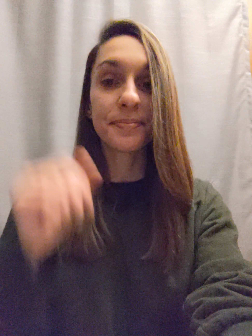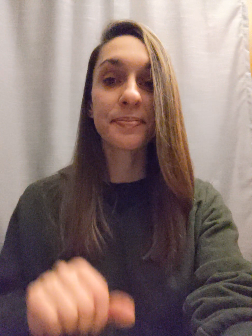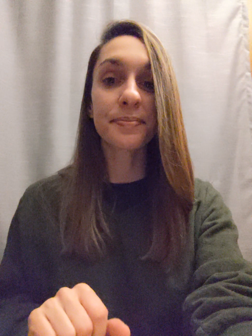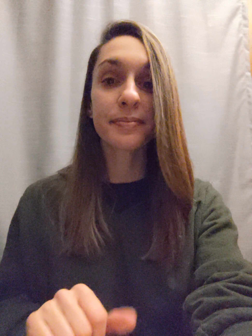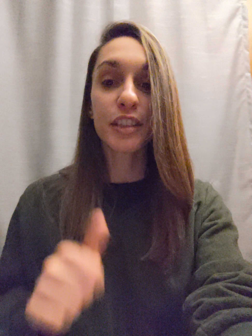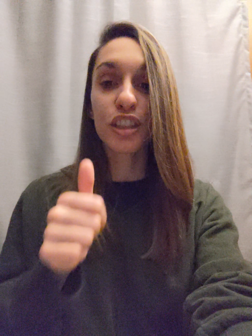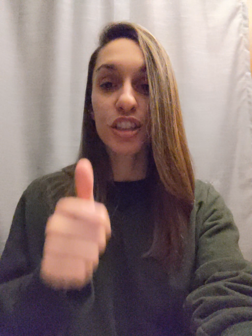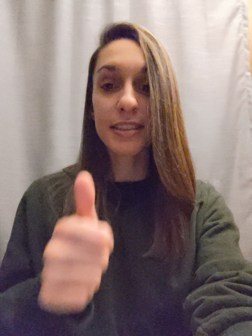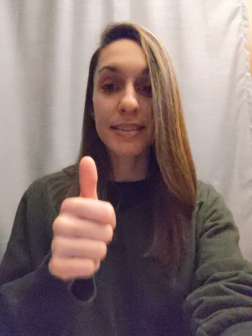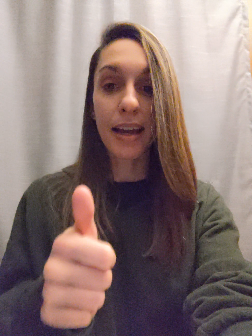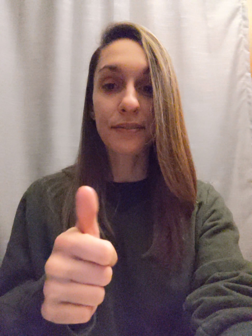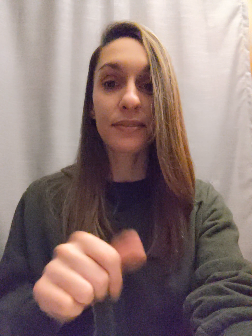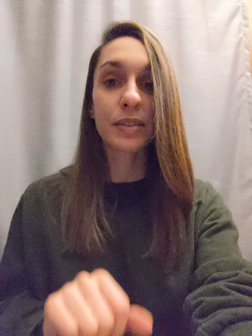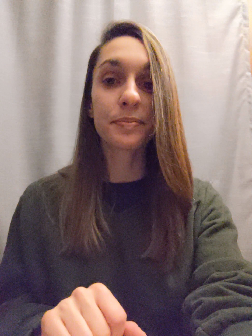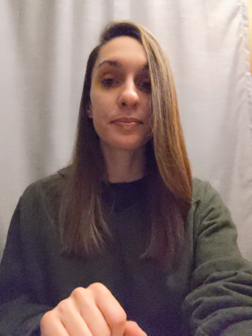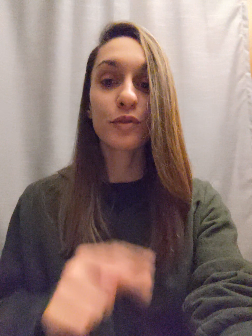yourself